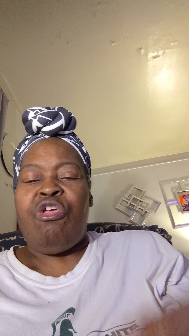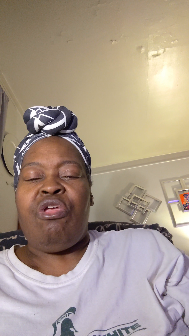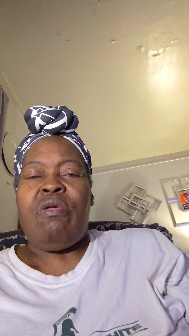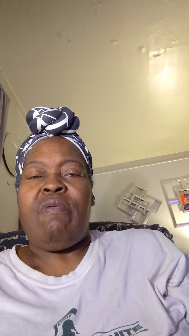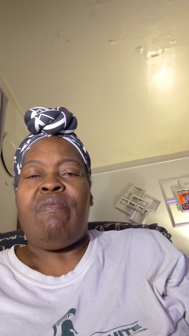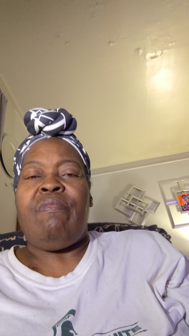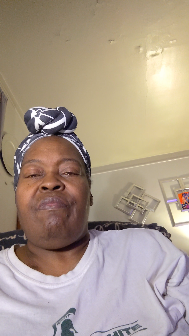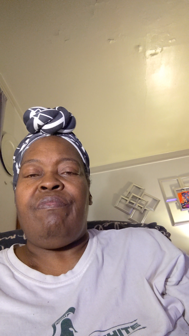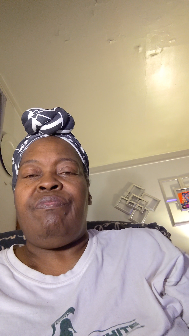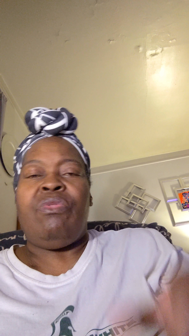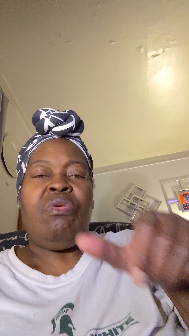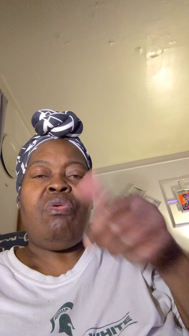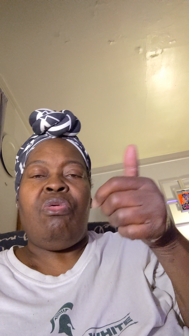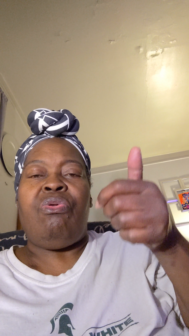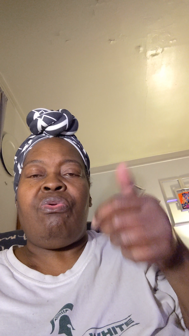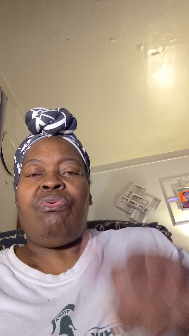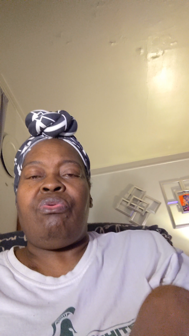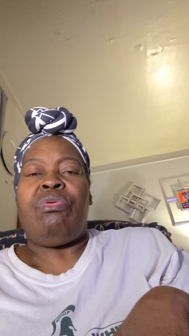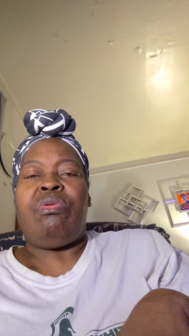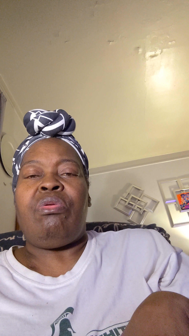other